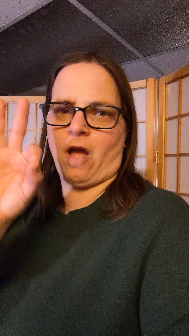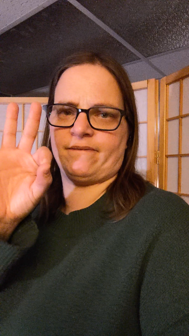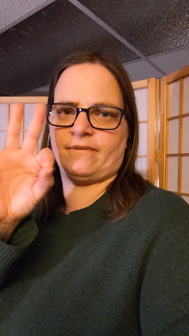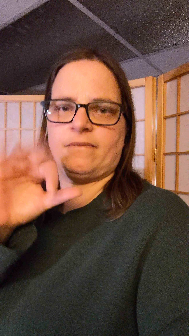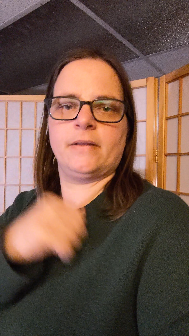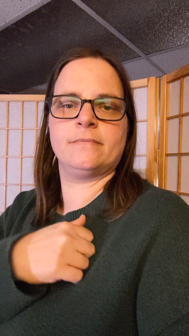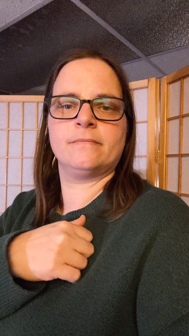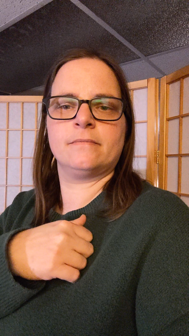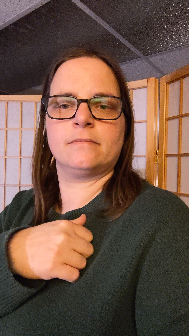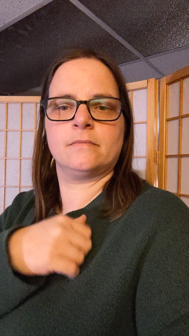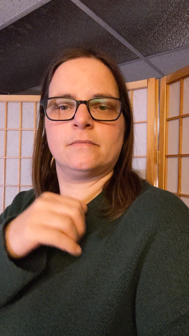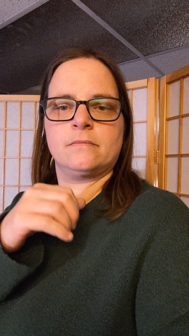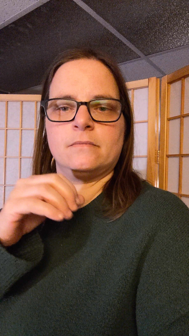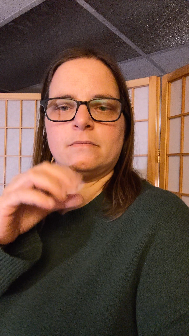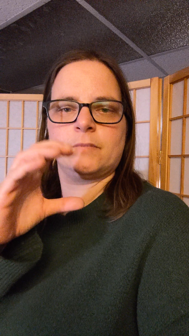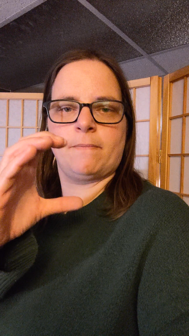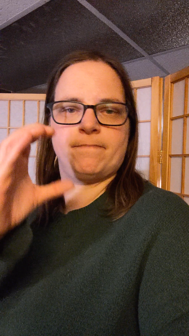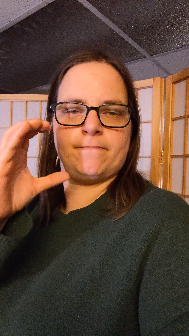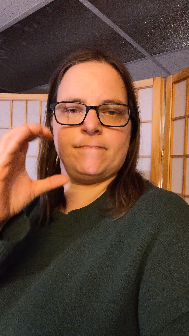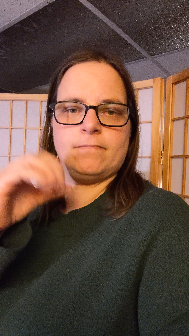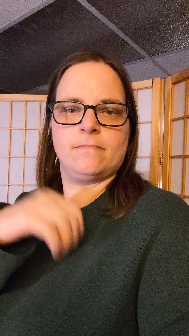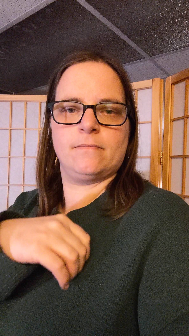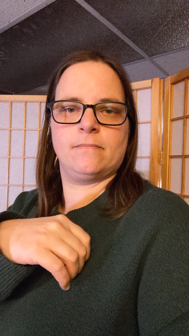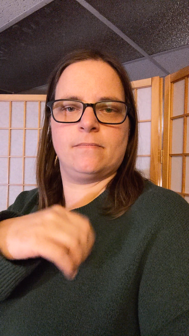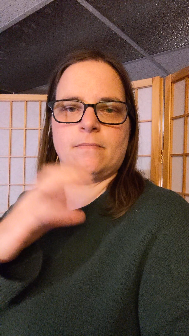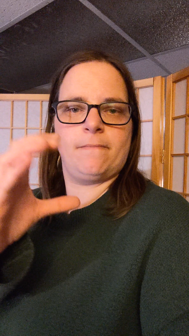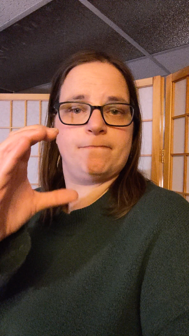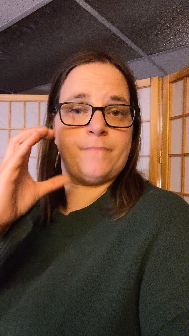bus